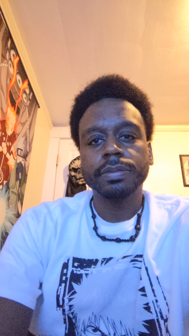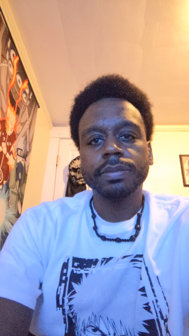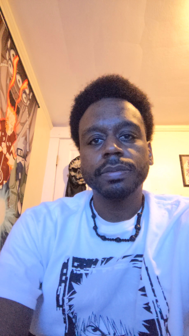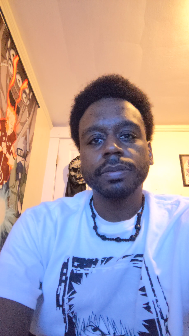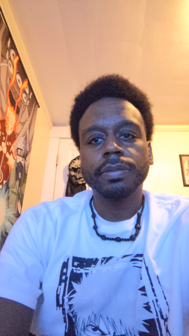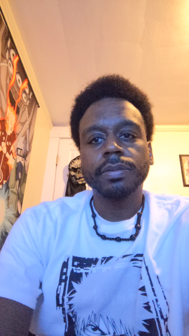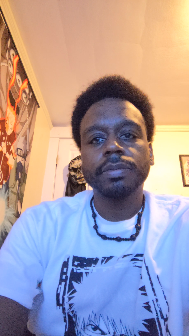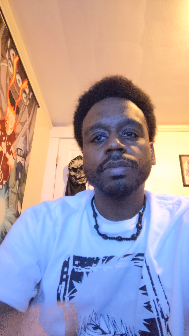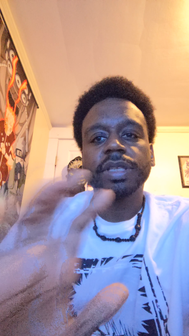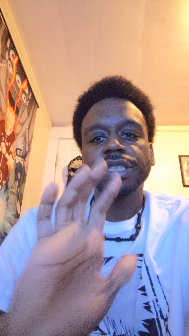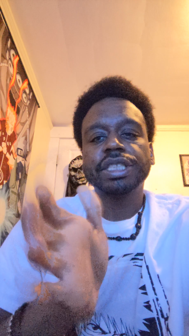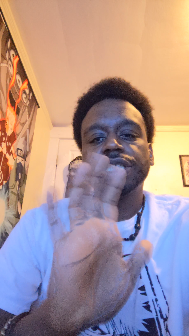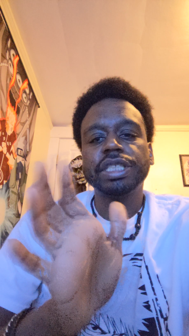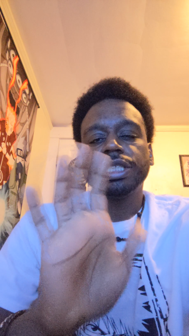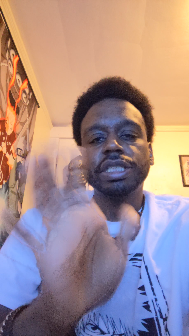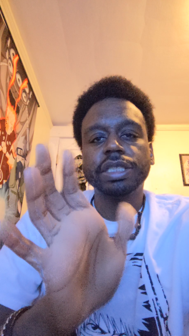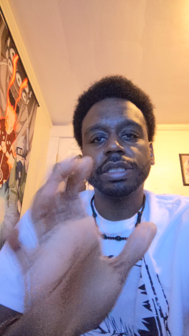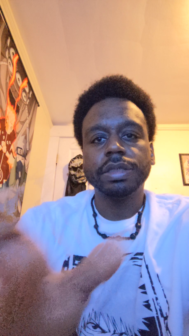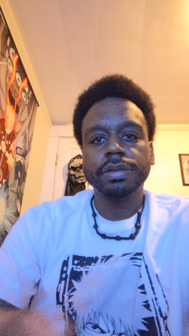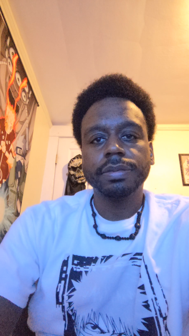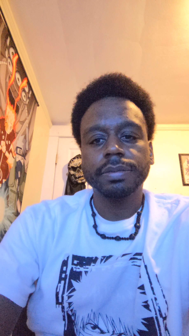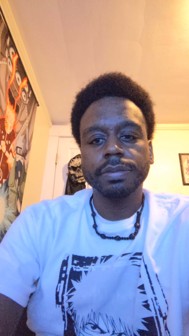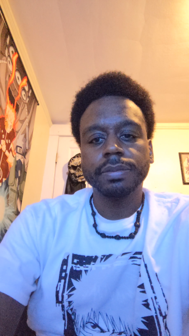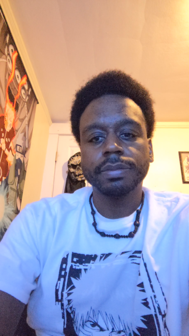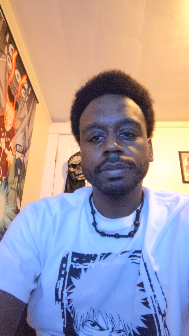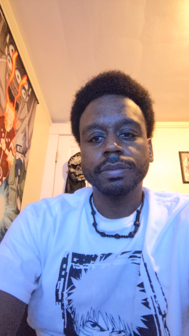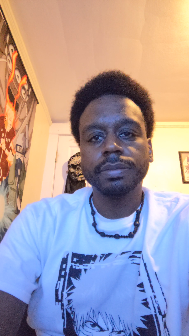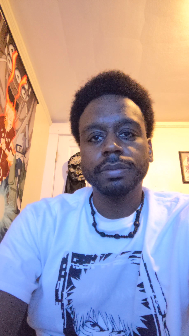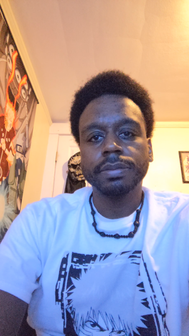cheese